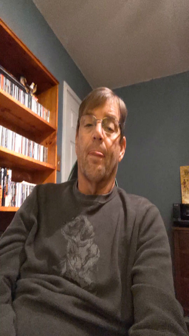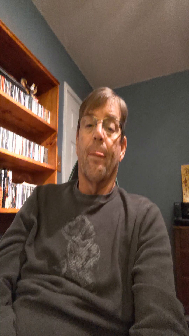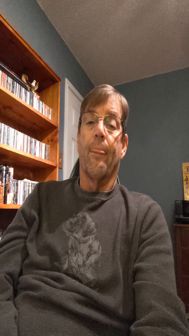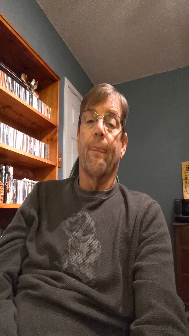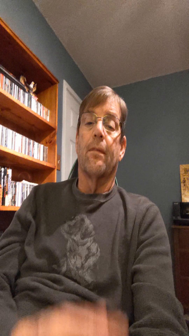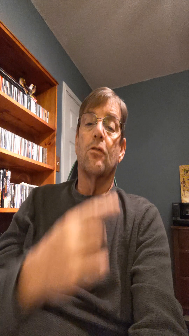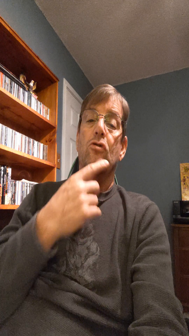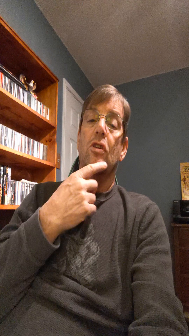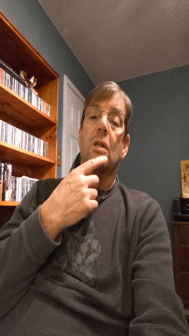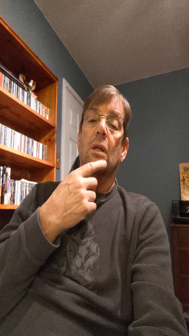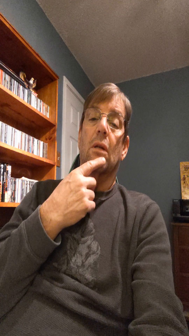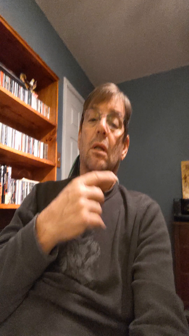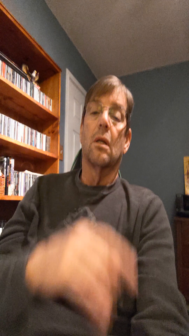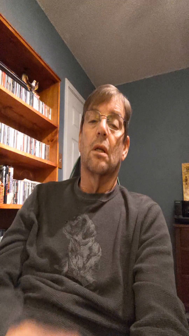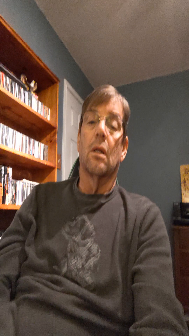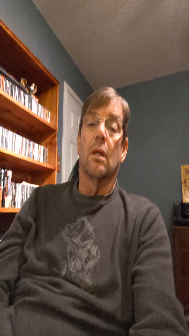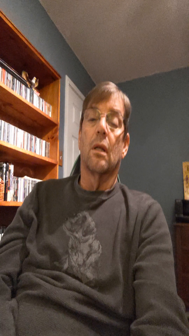chin